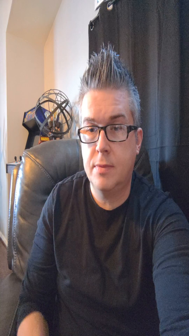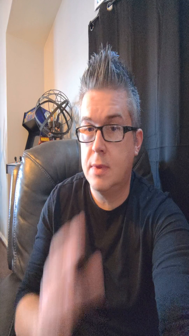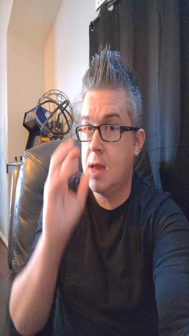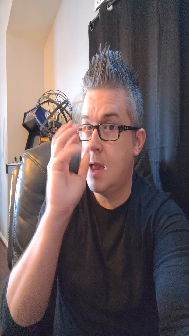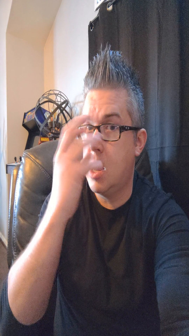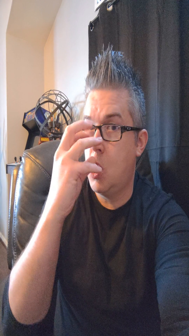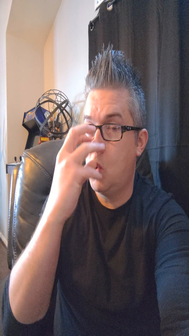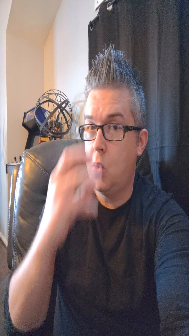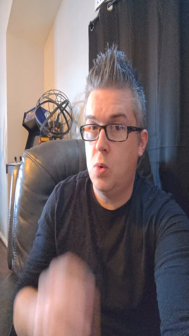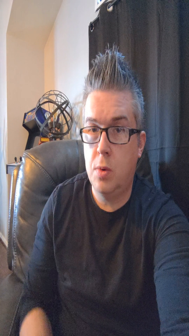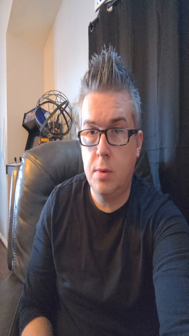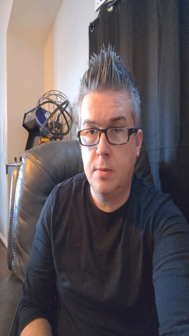clown